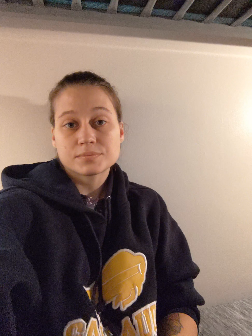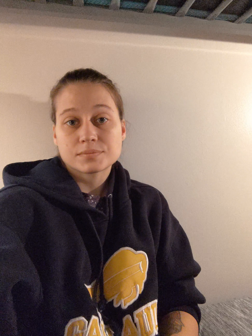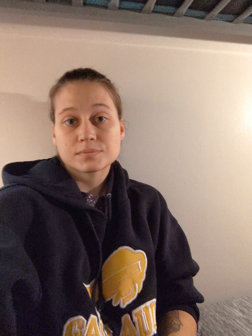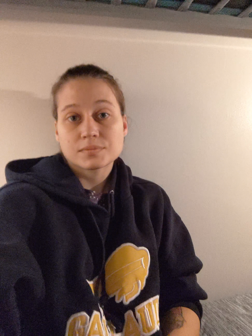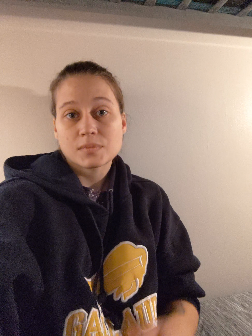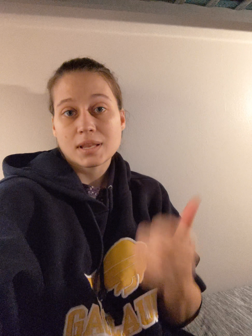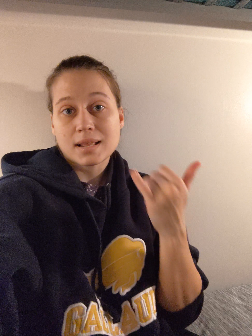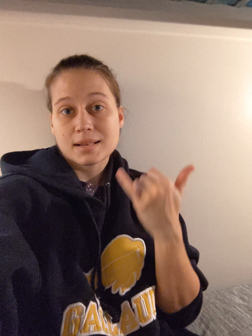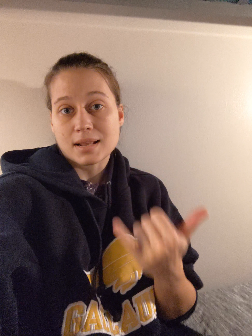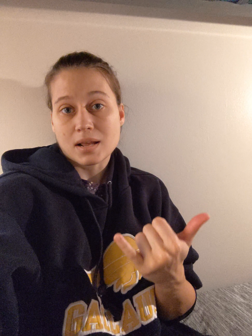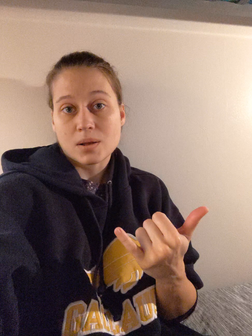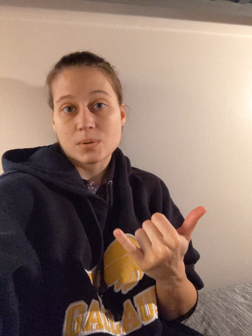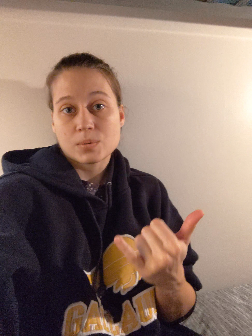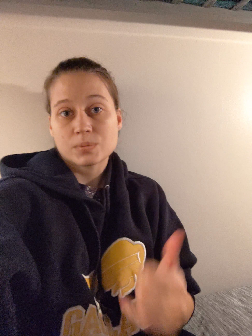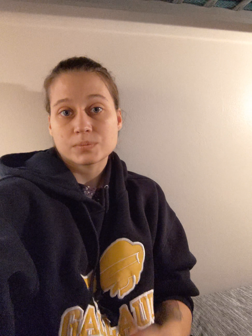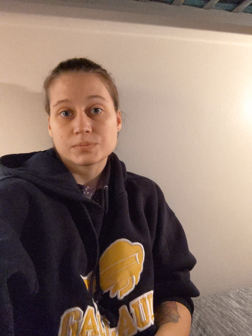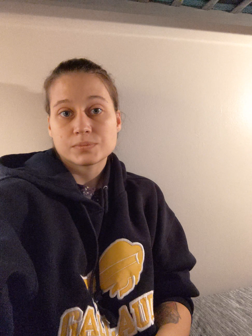now